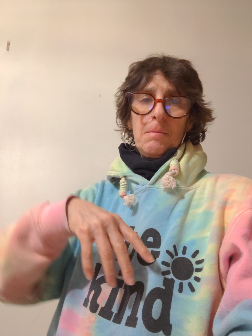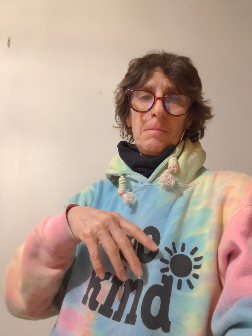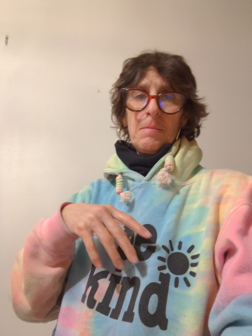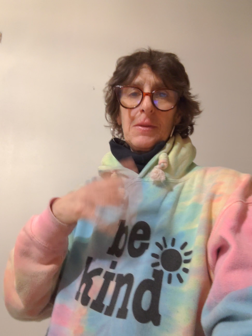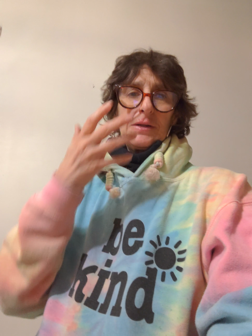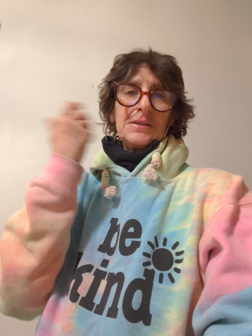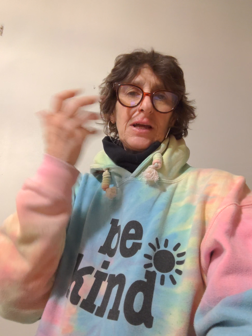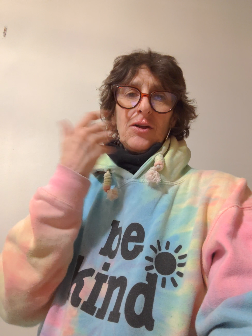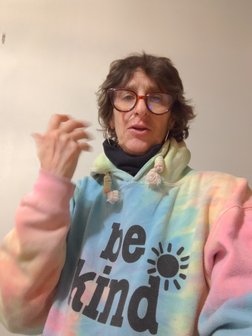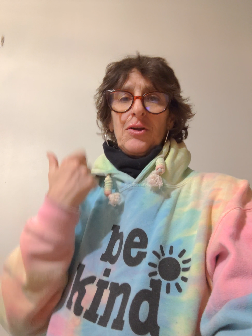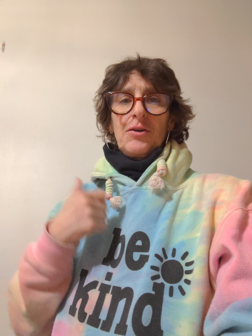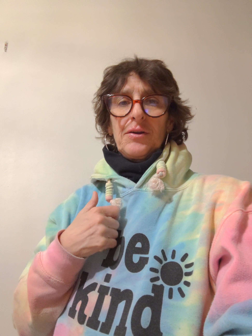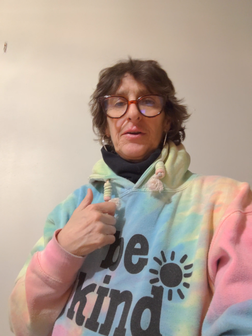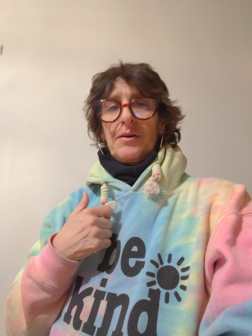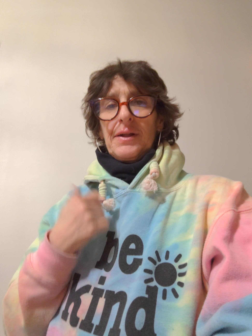tiger